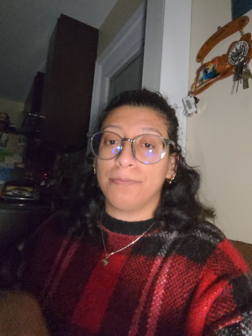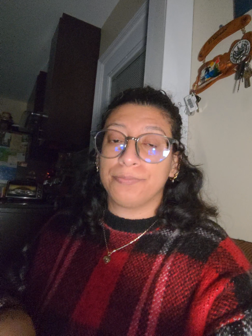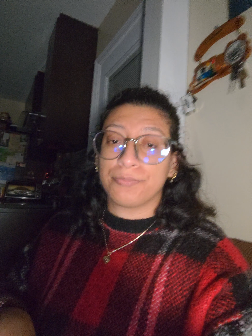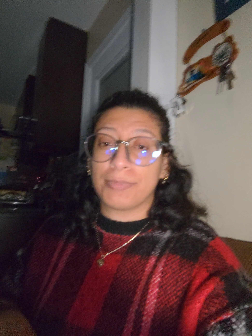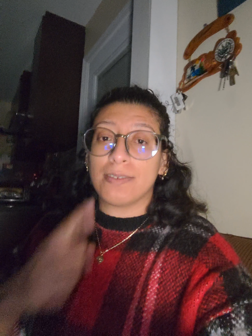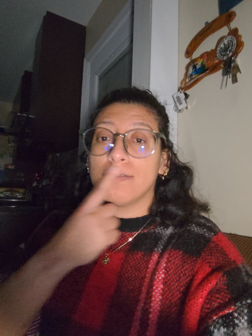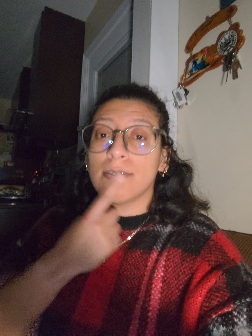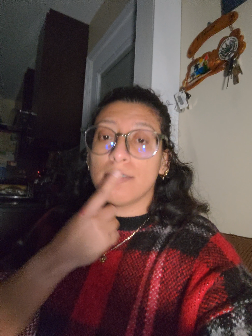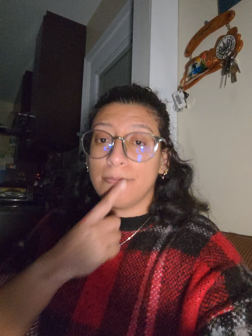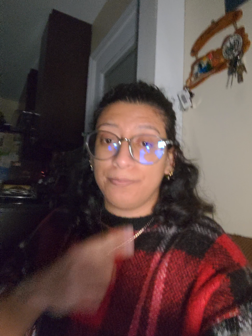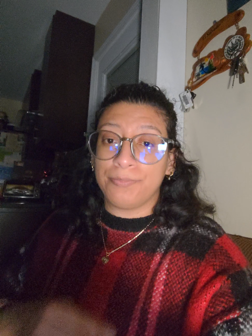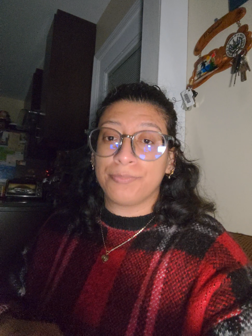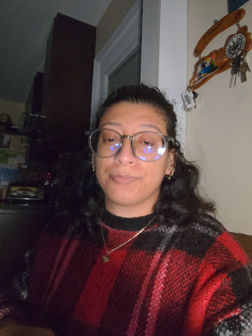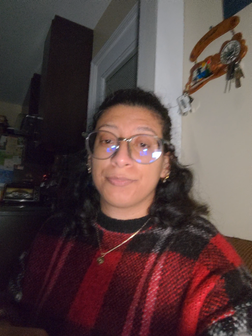lips